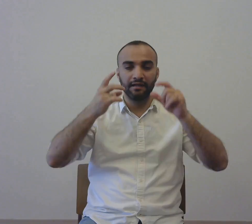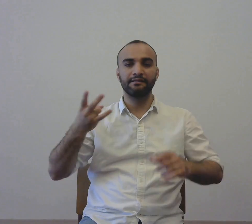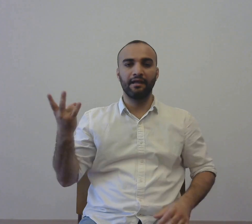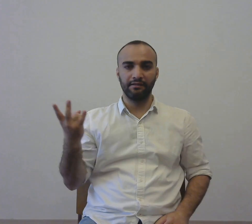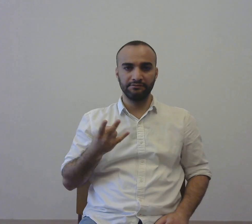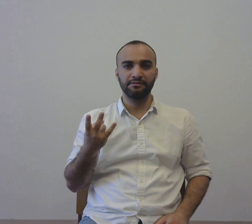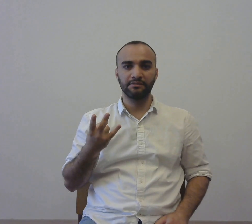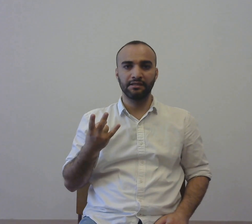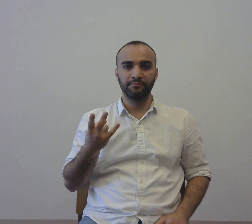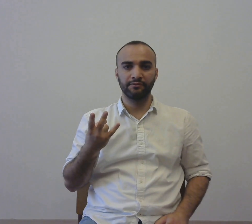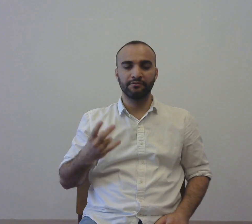lazım